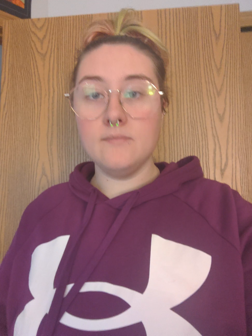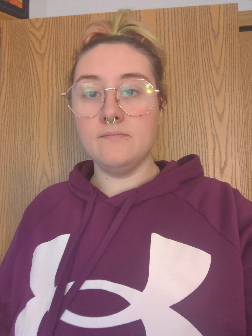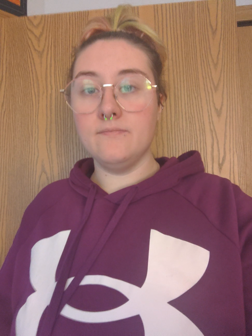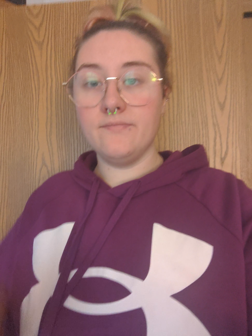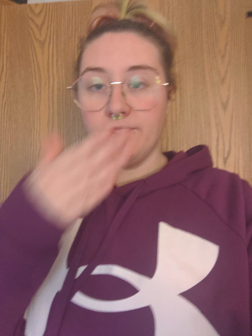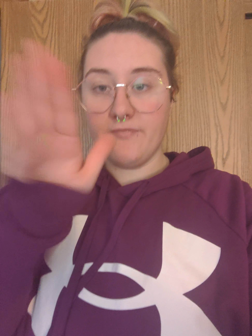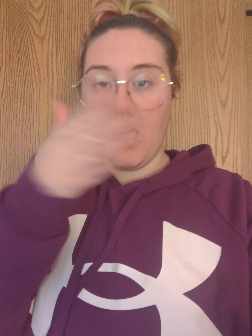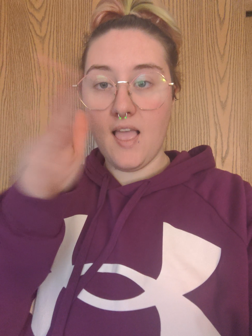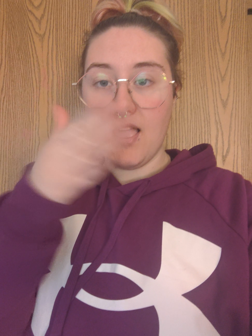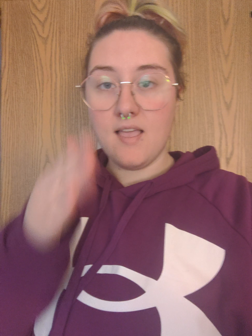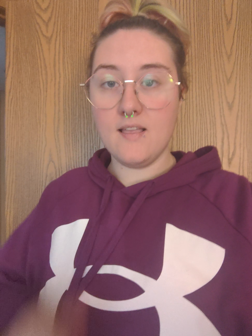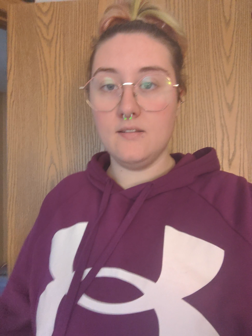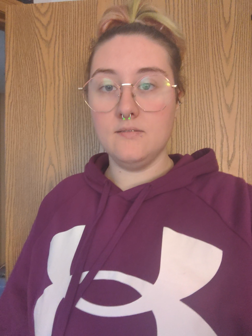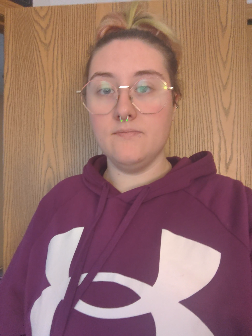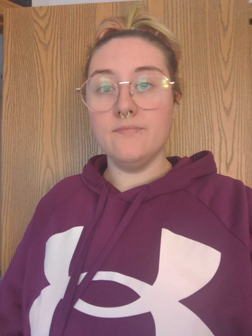flag